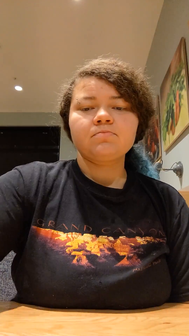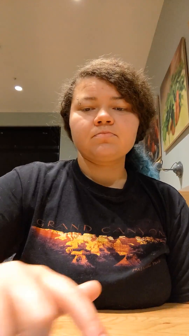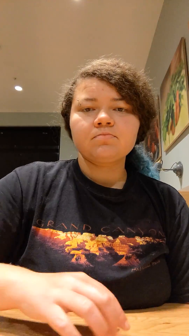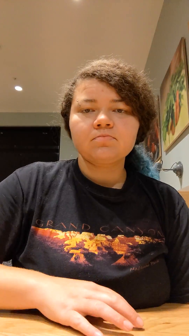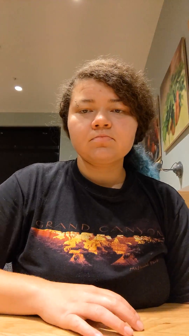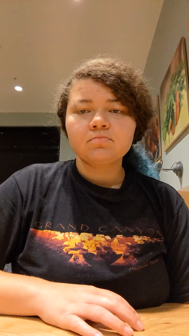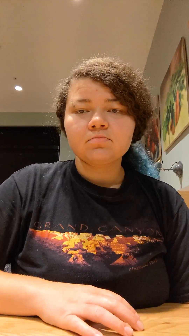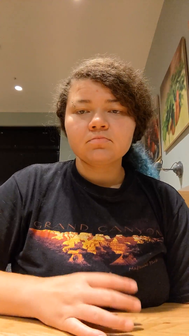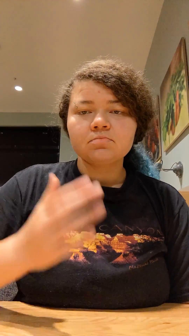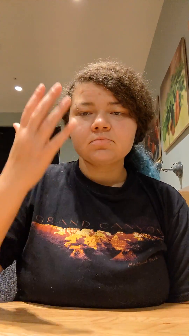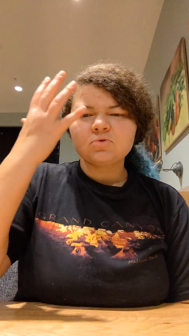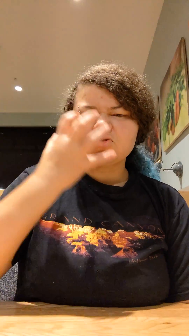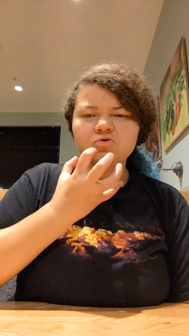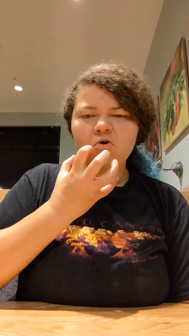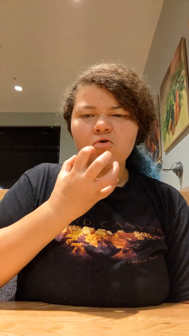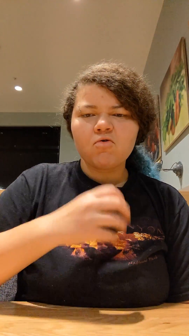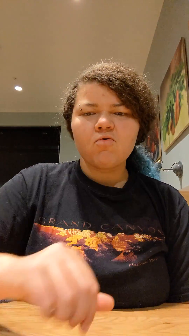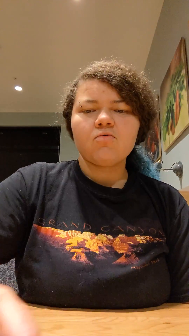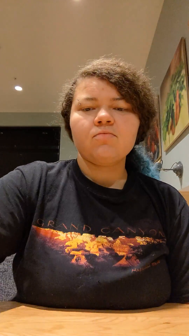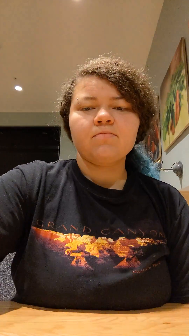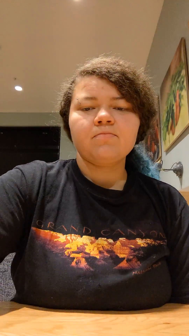dark